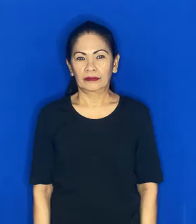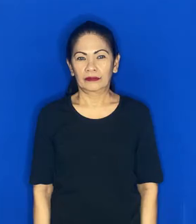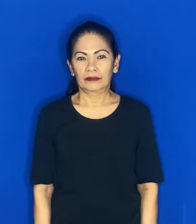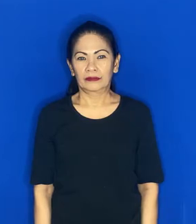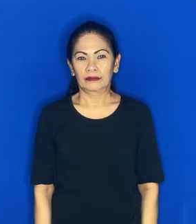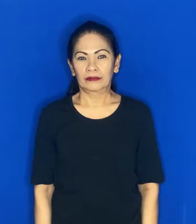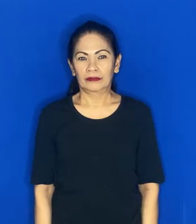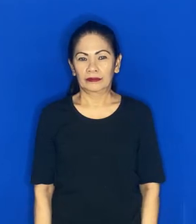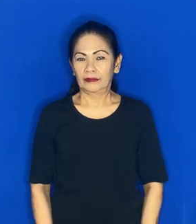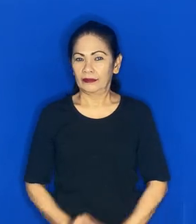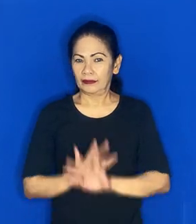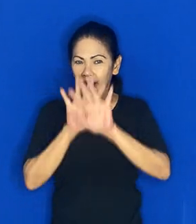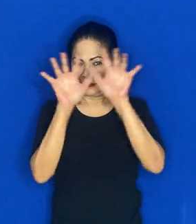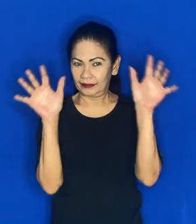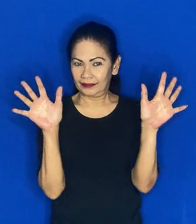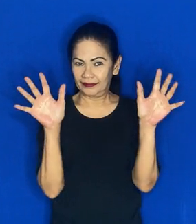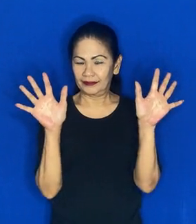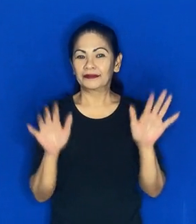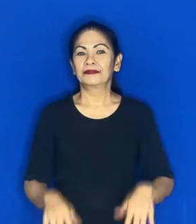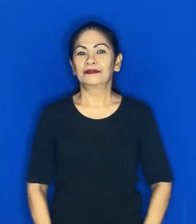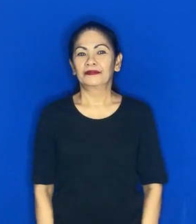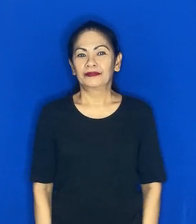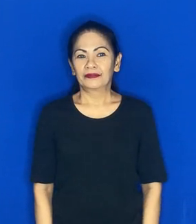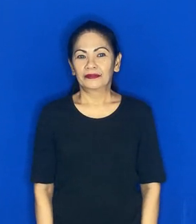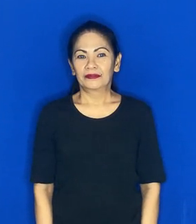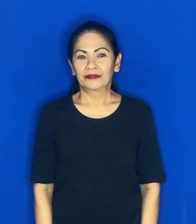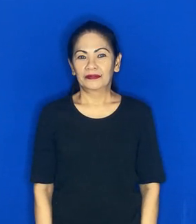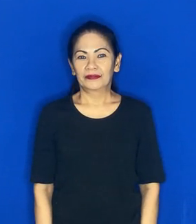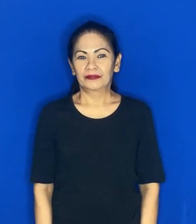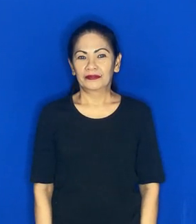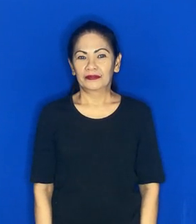light